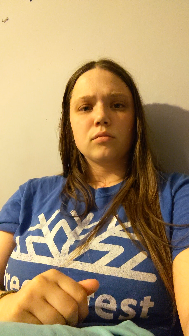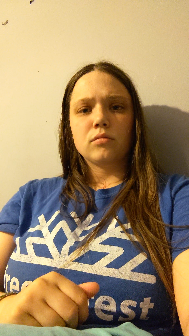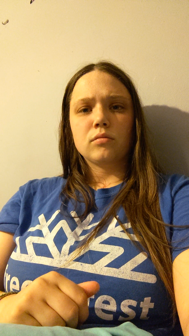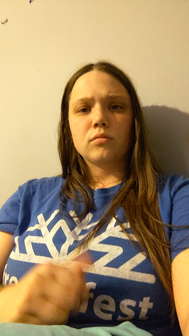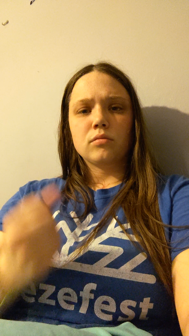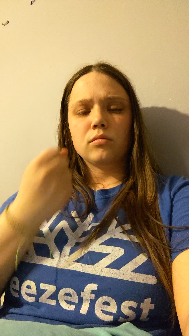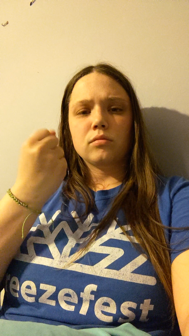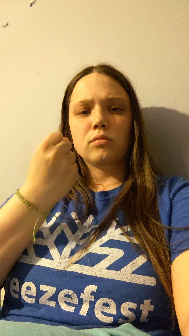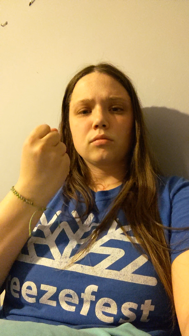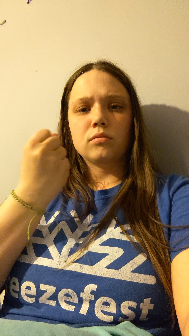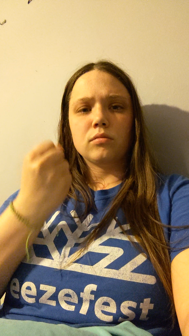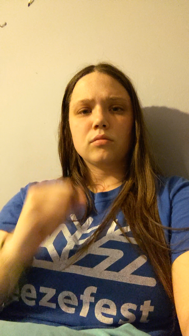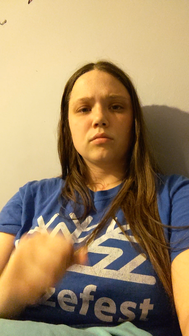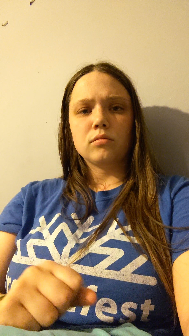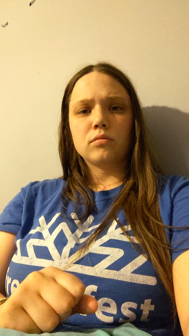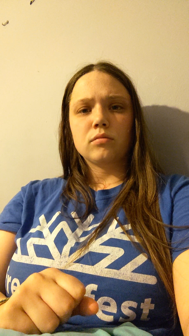hold